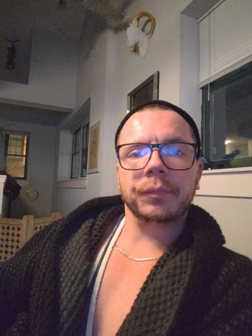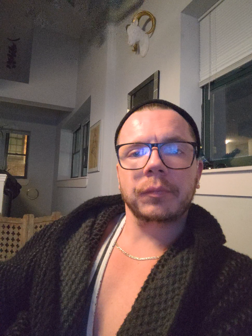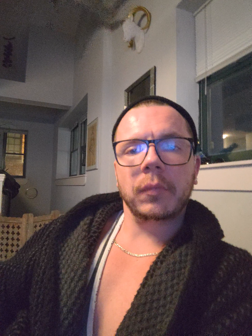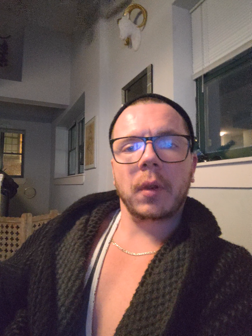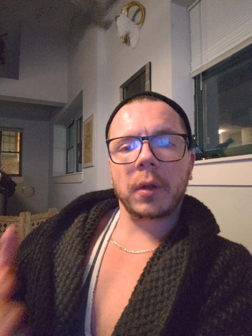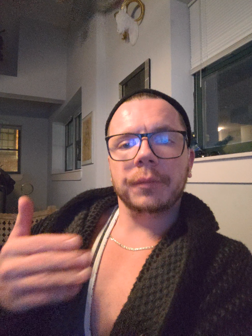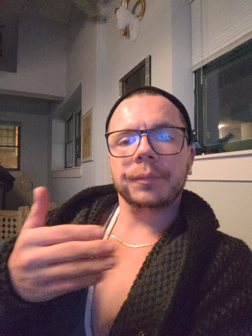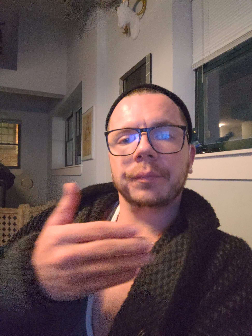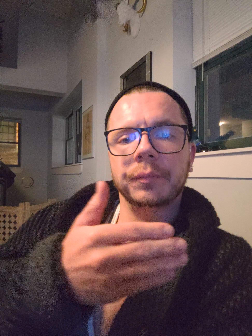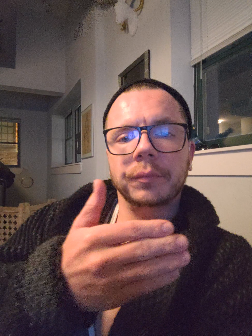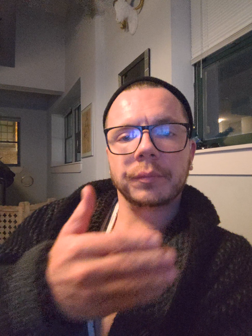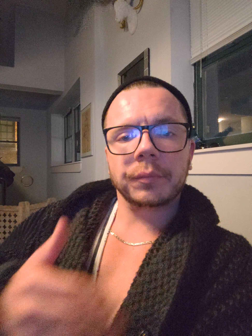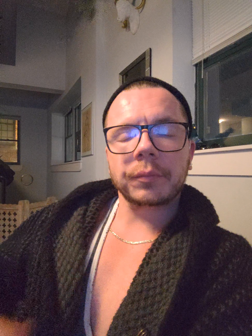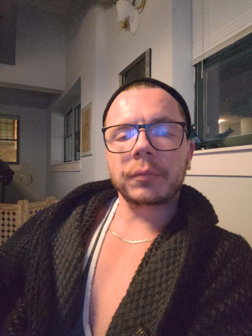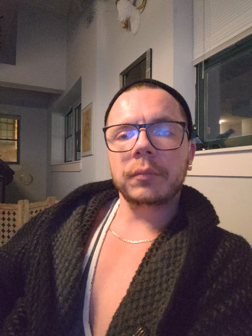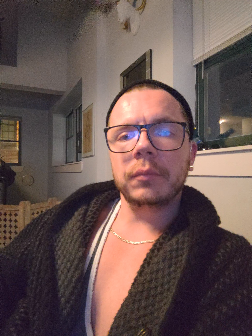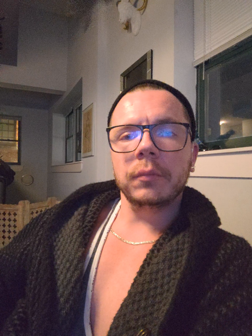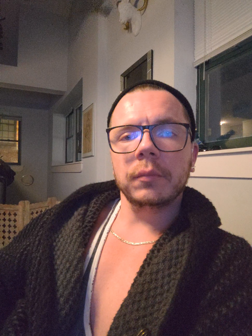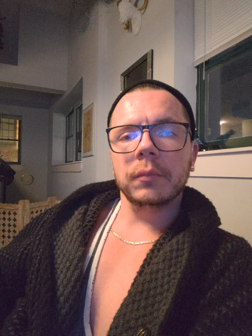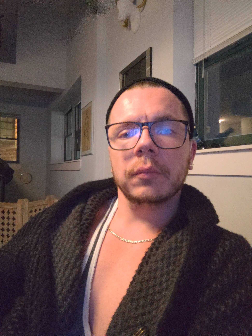fish